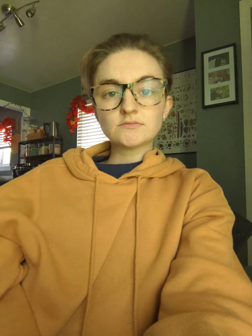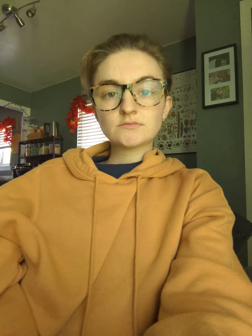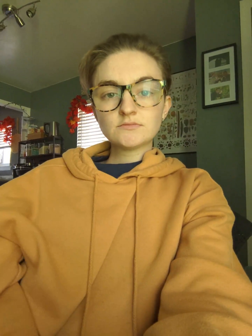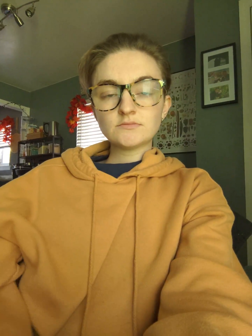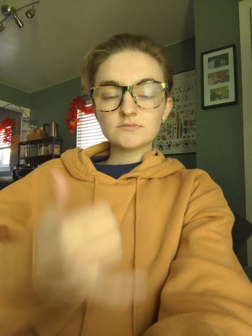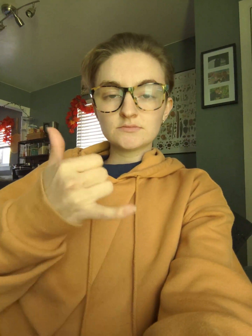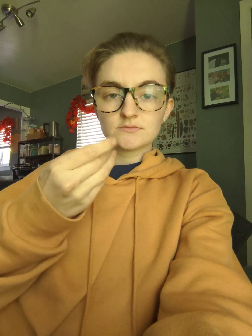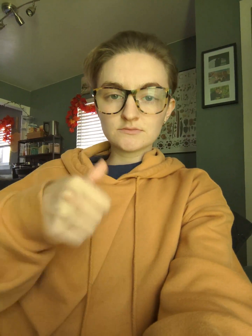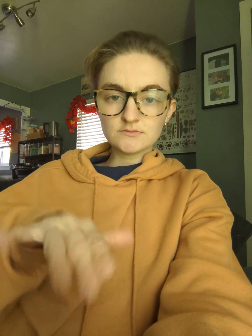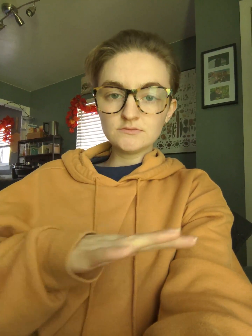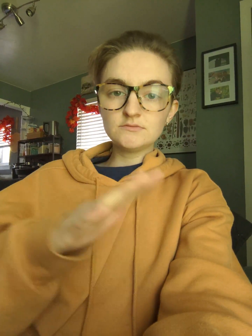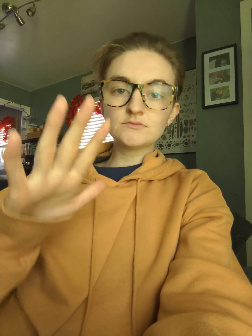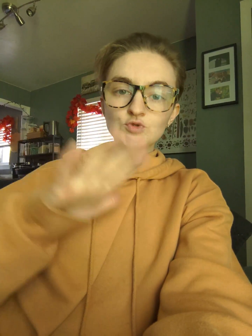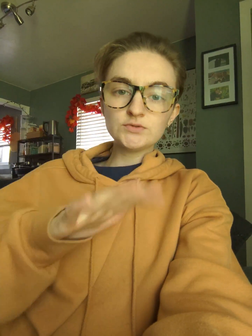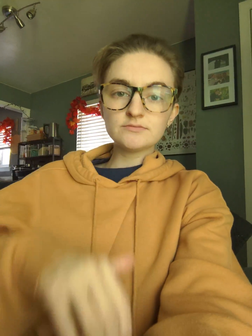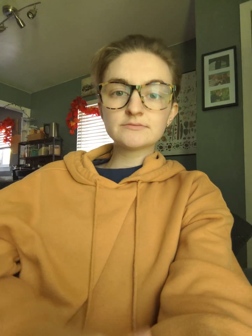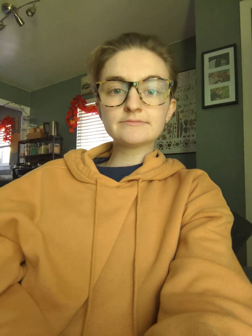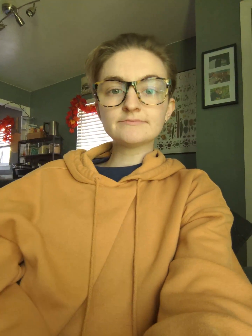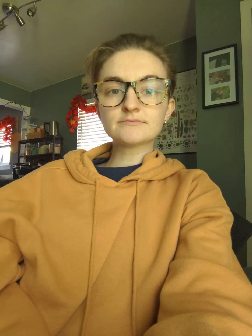playground